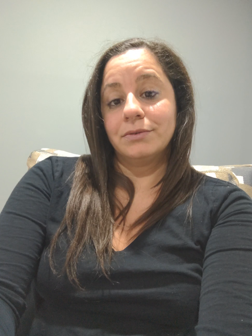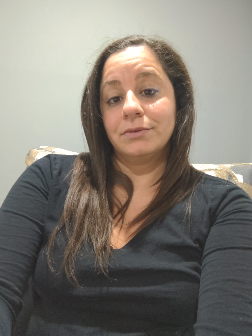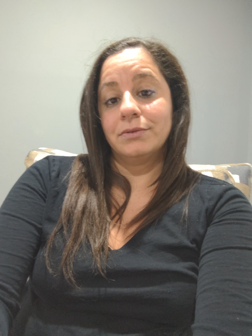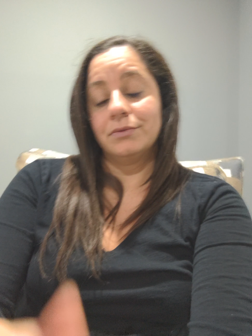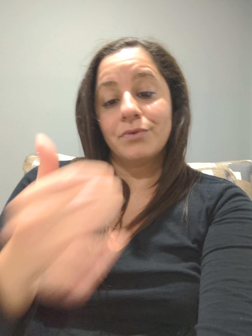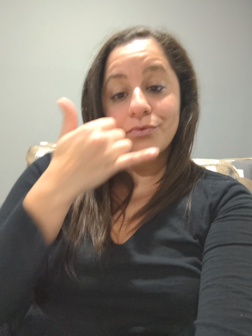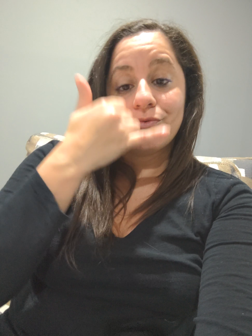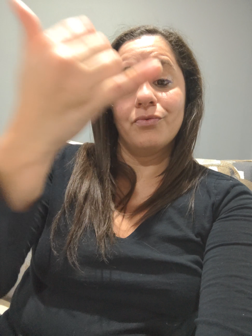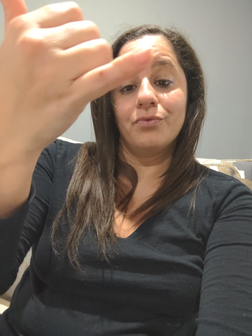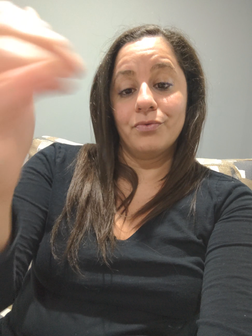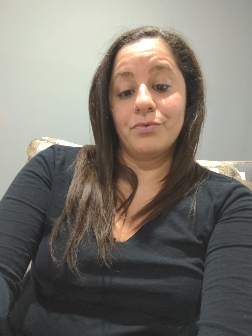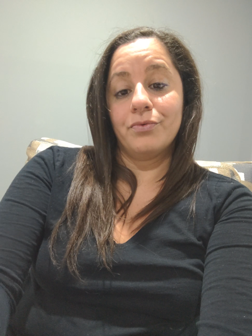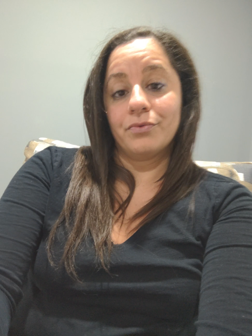call on the phone